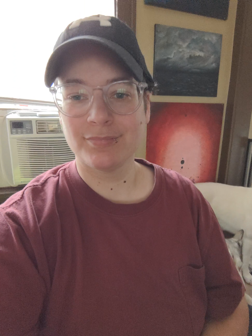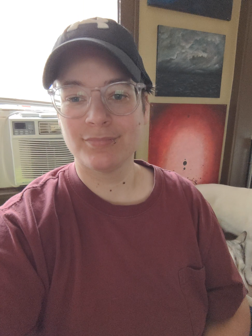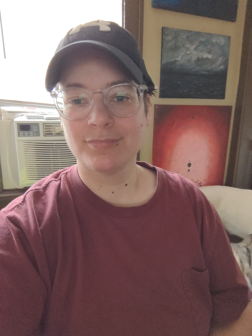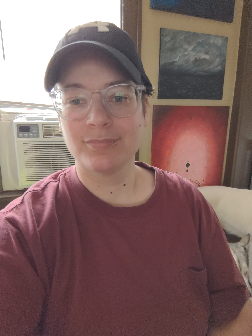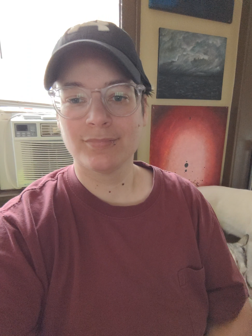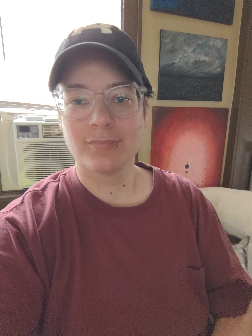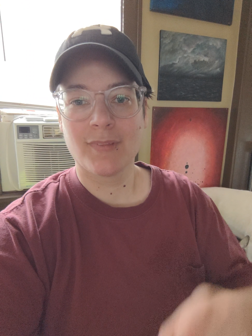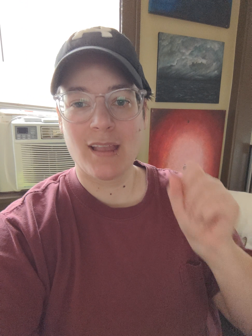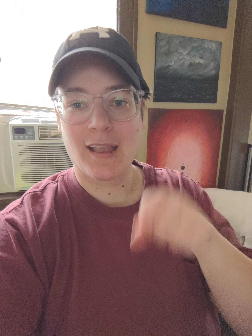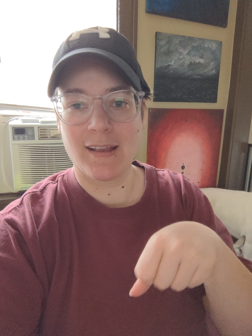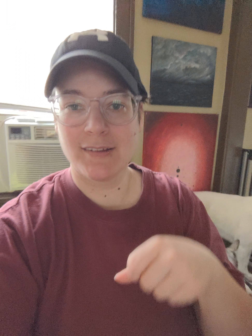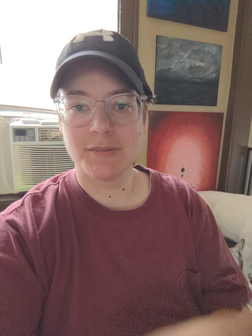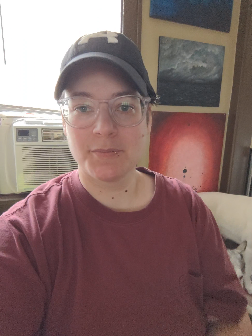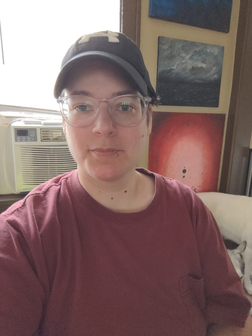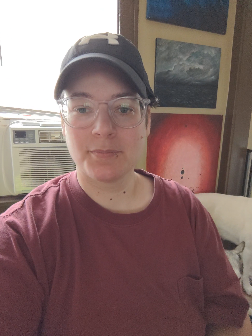can